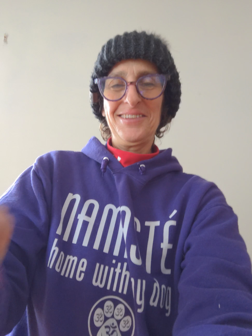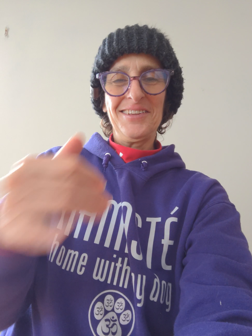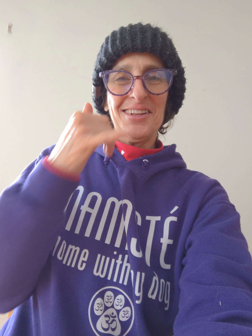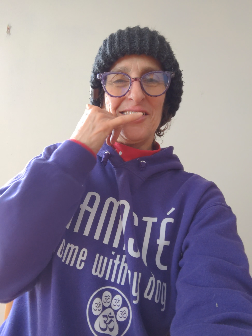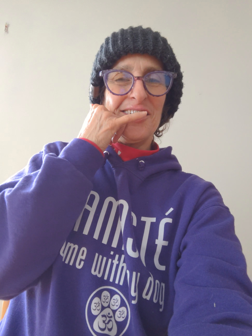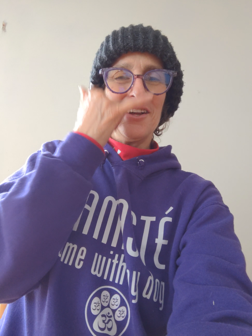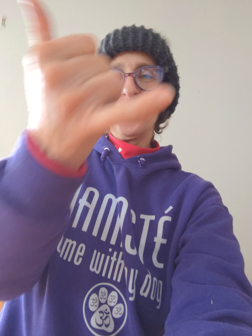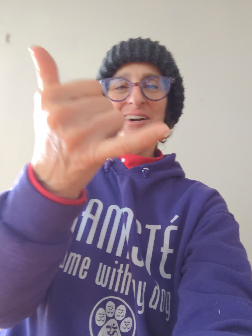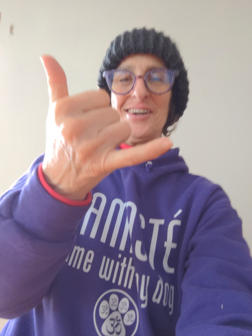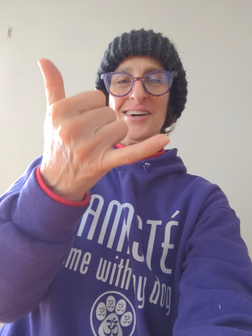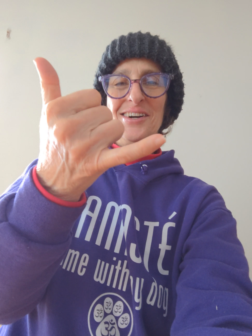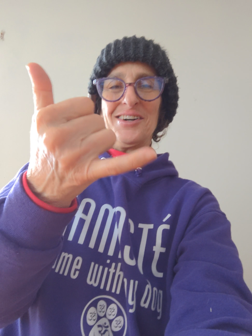call on the phone